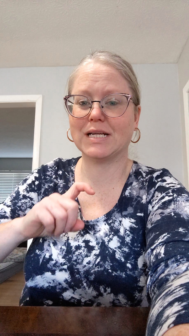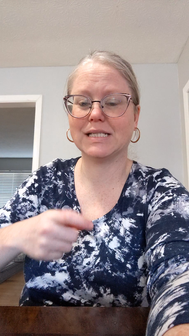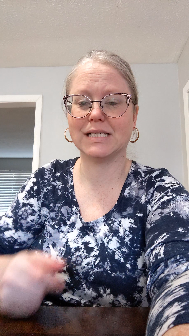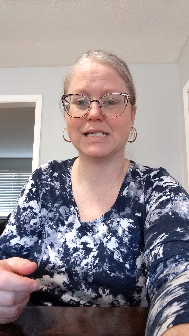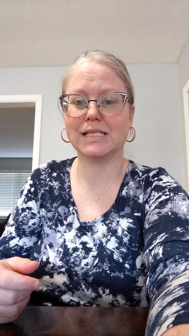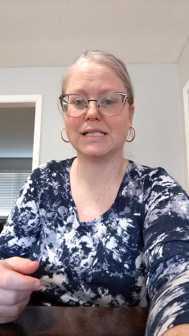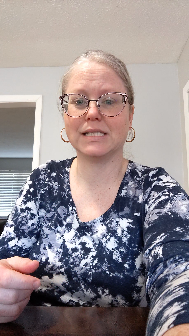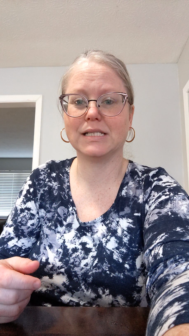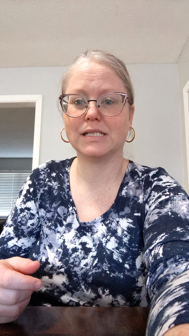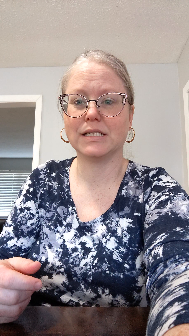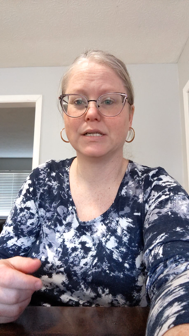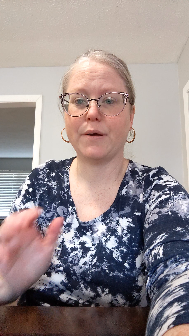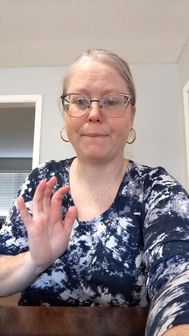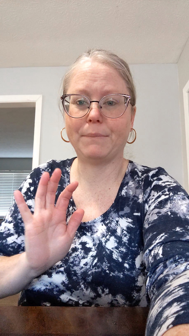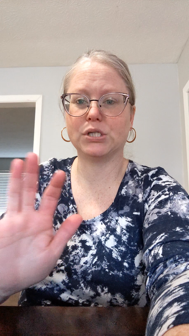push